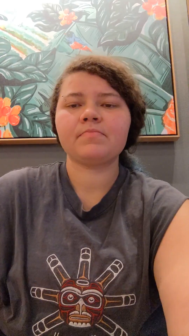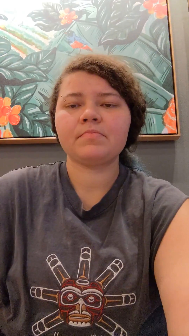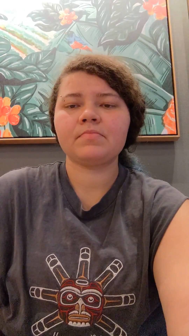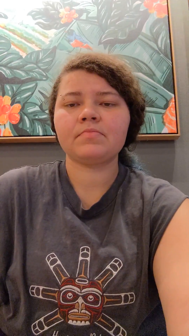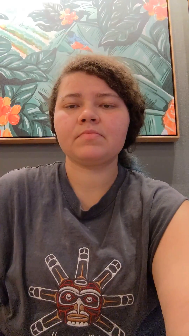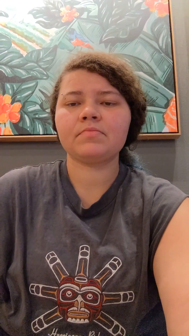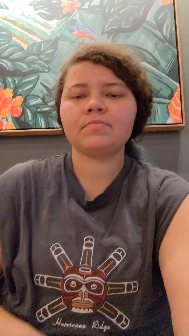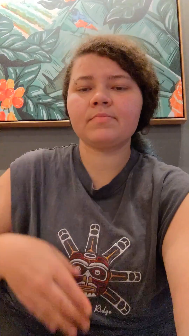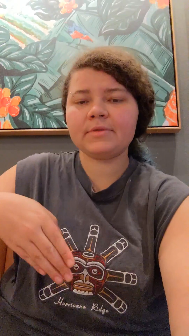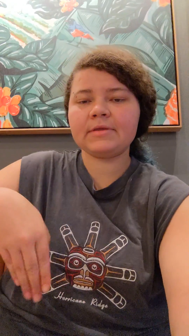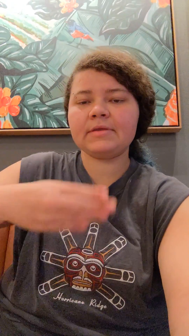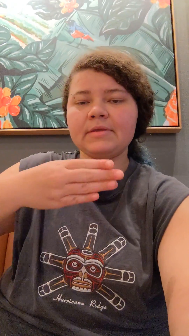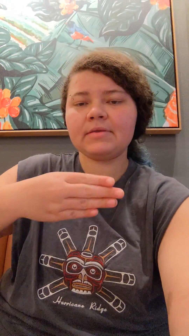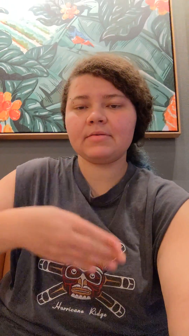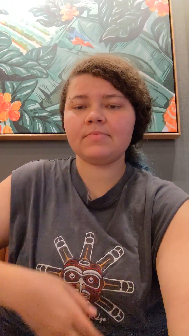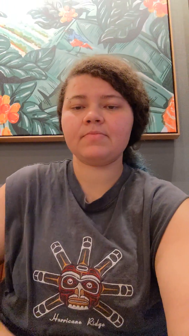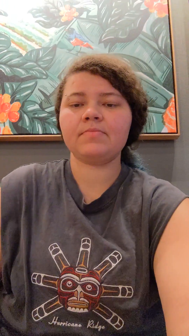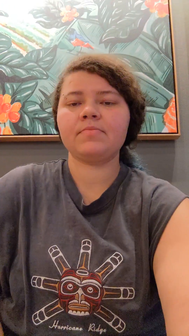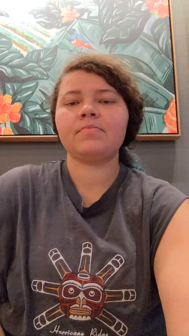kick